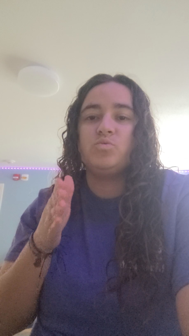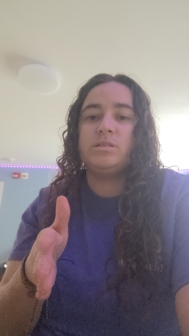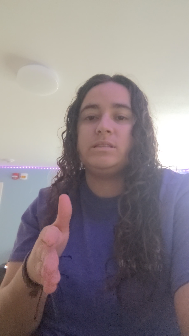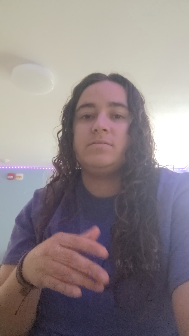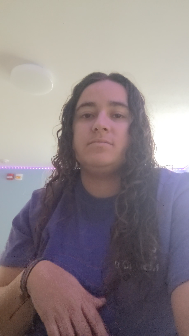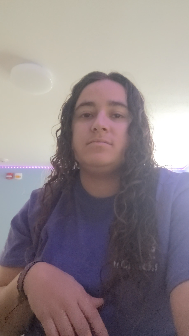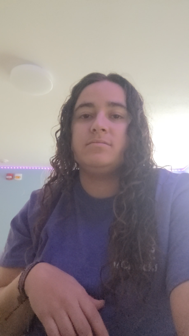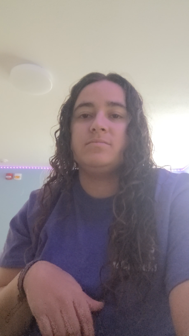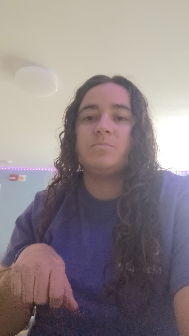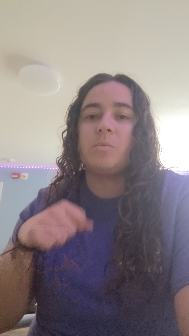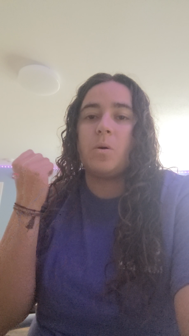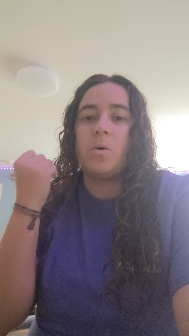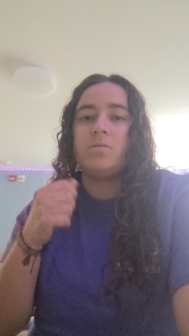broken